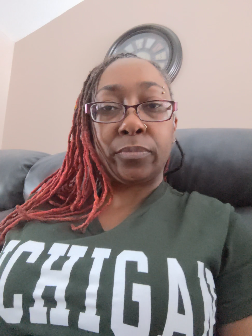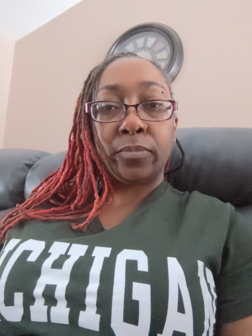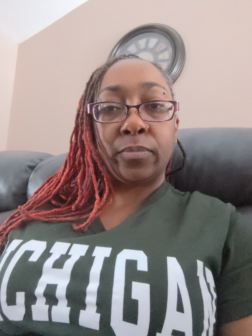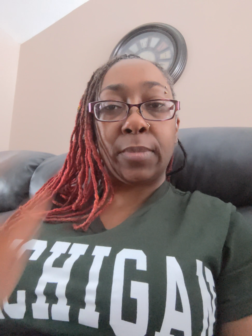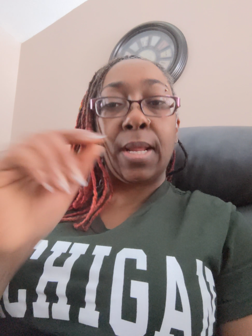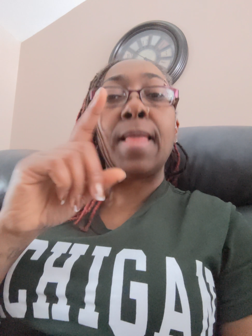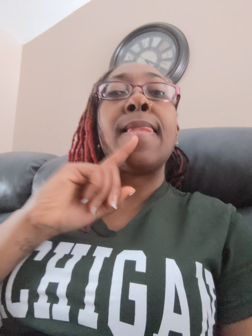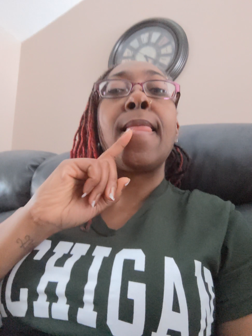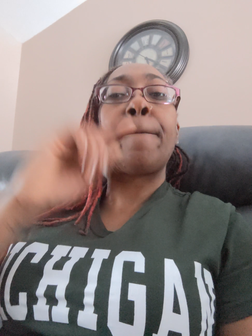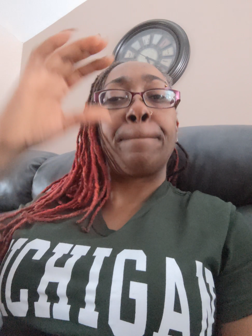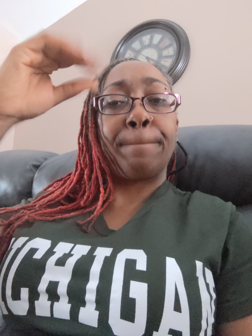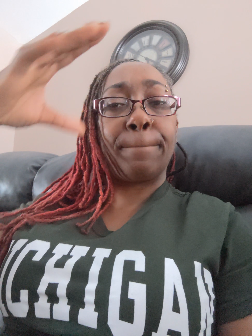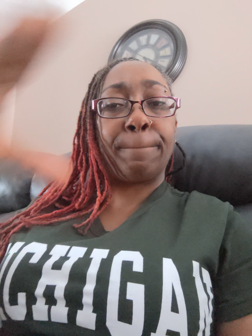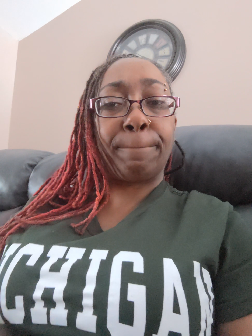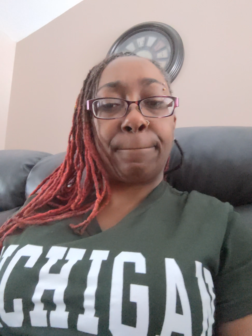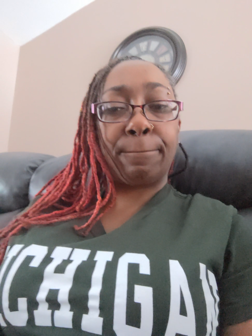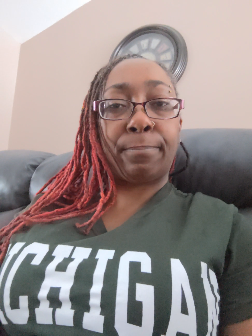lamp